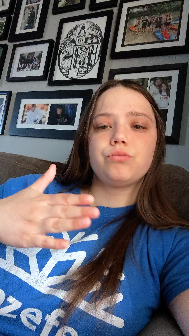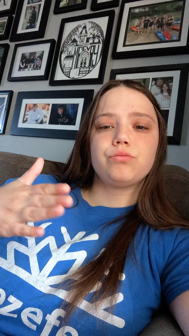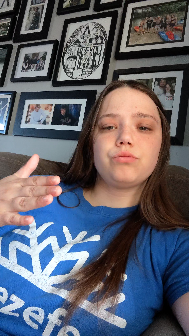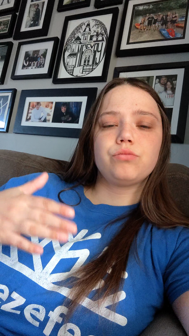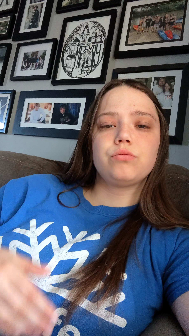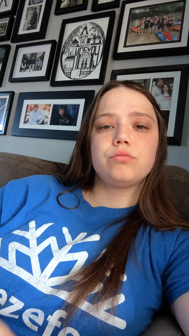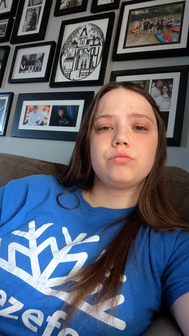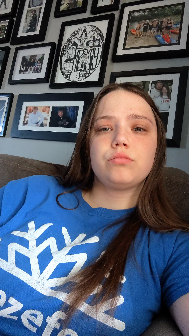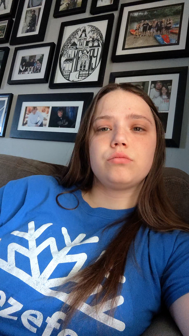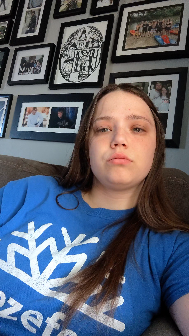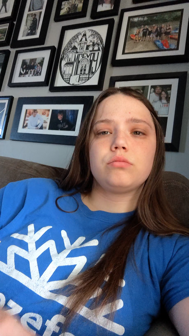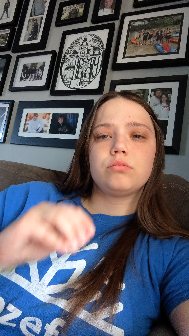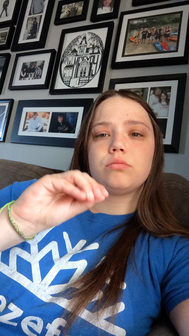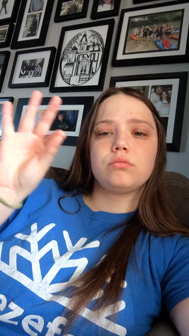off